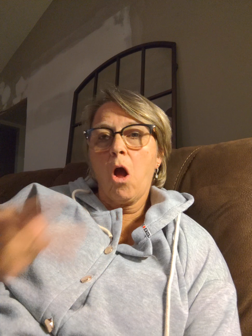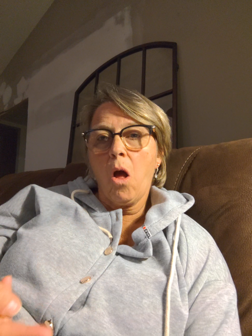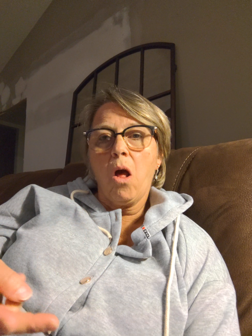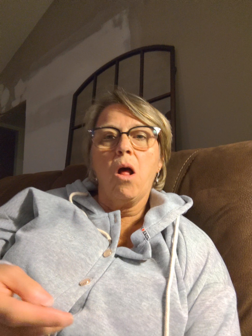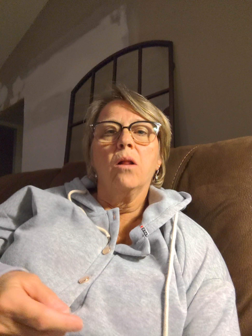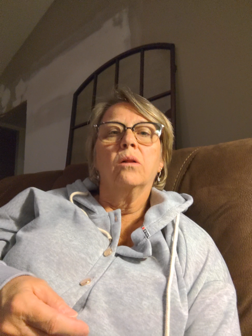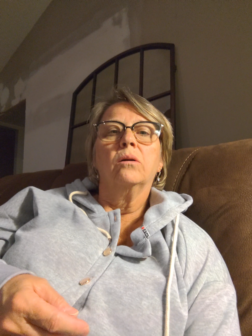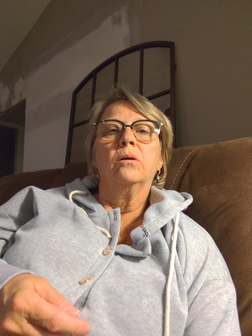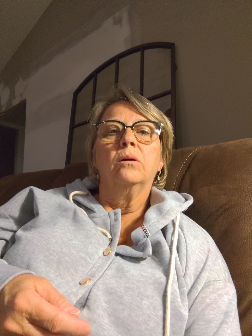fall